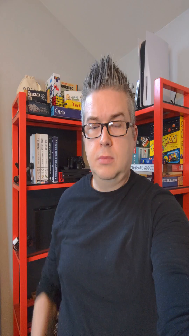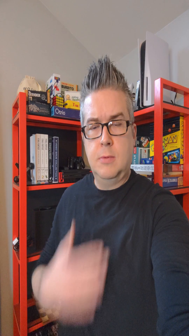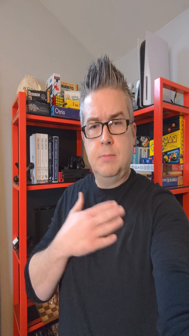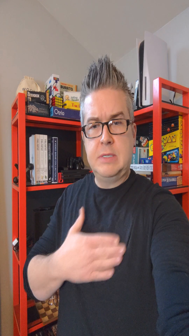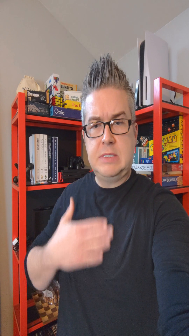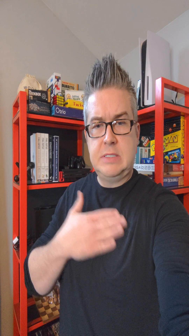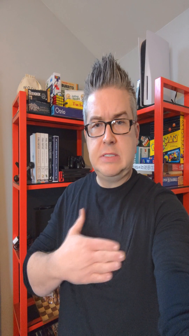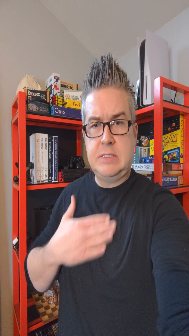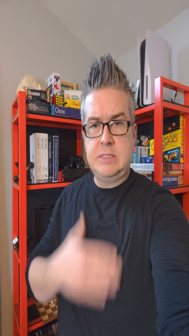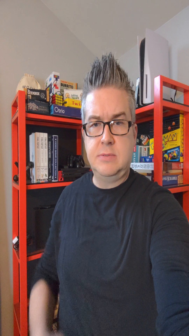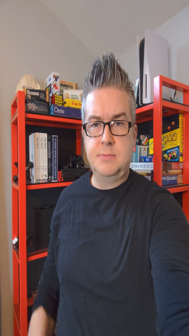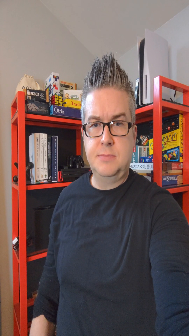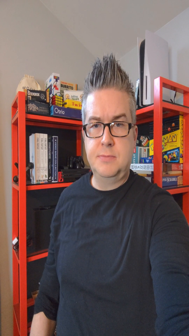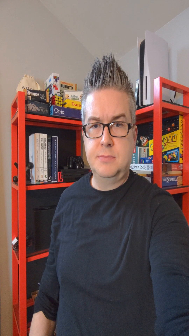please